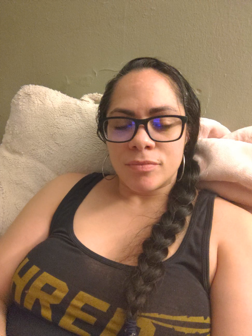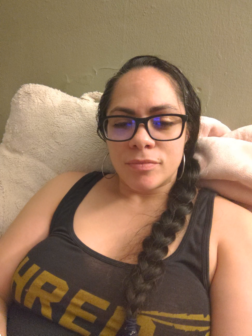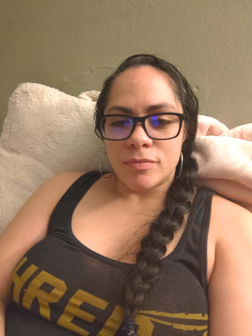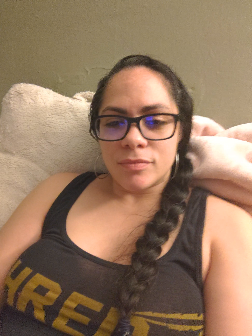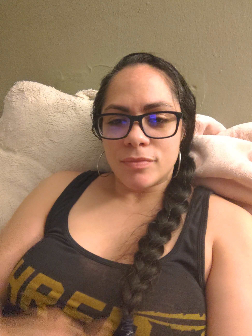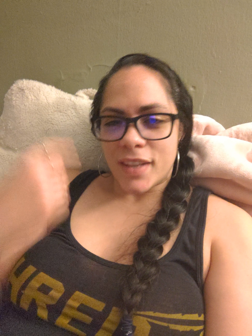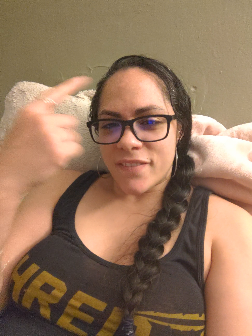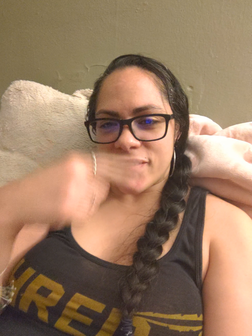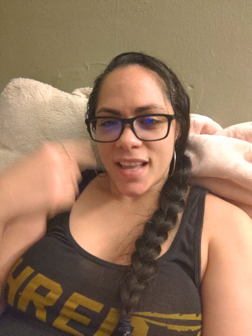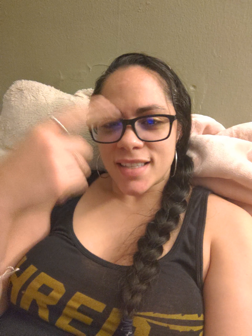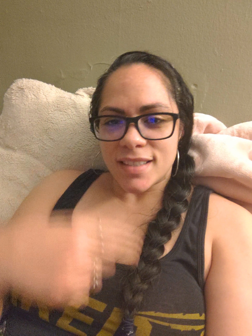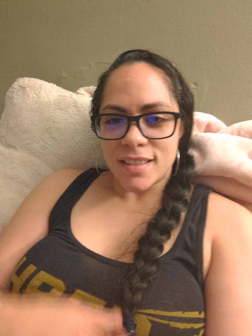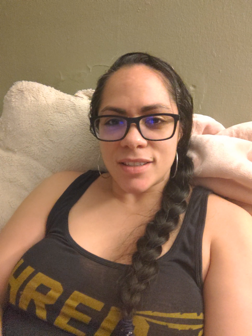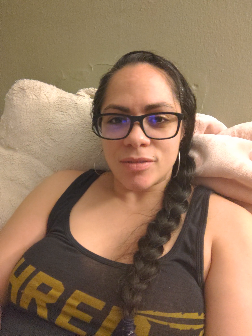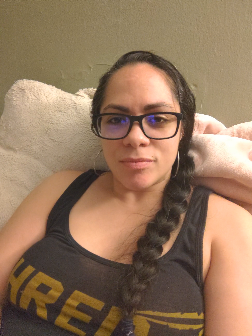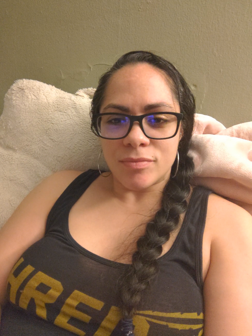face